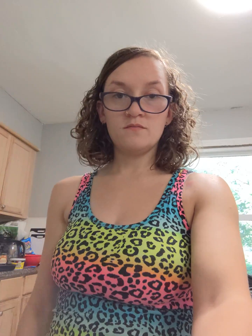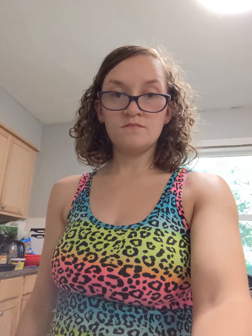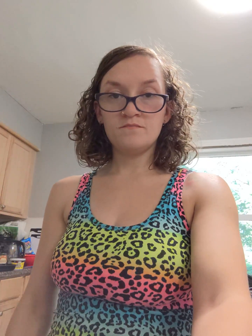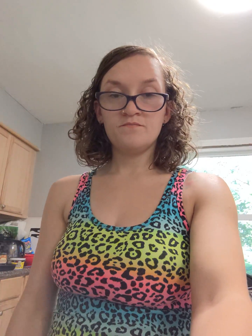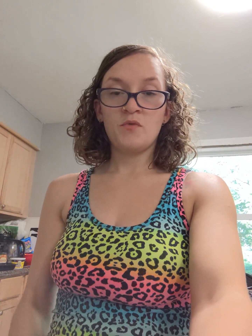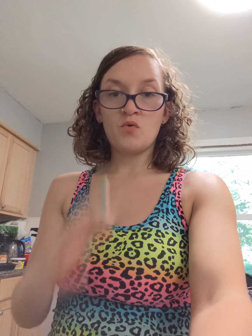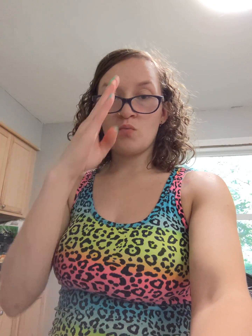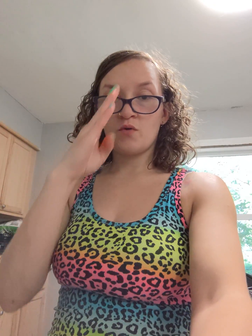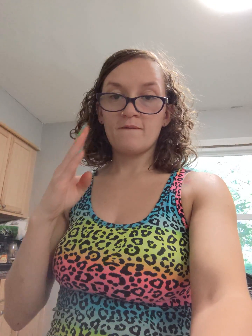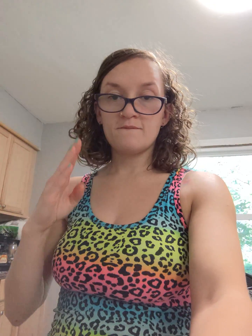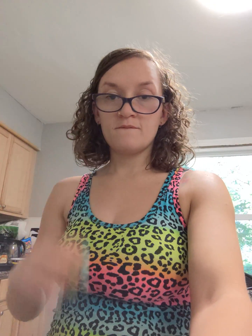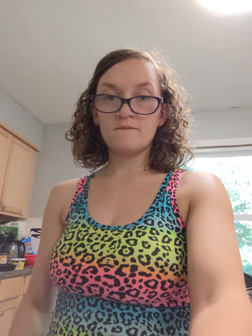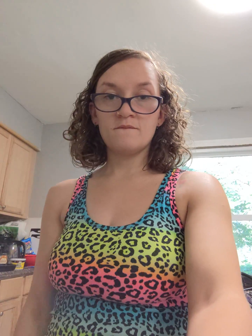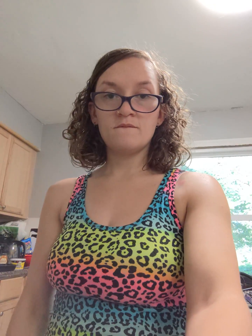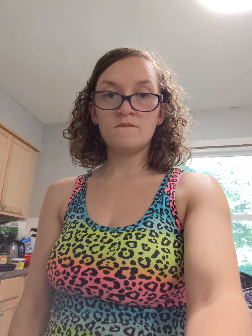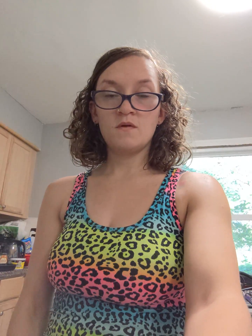roof